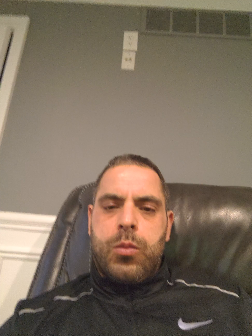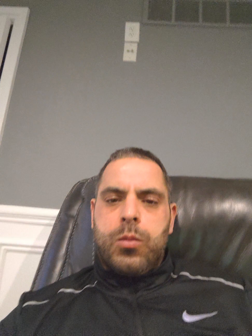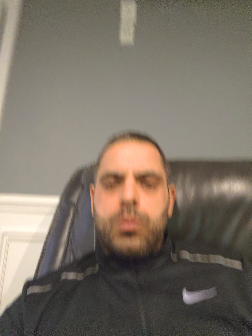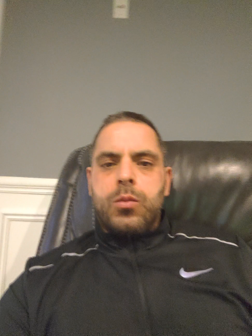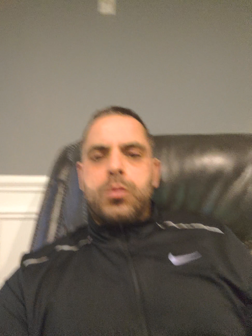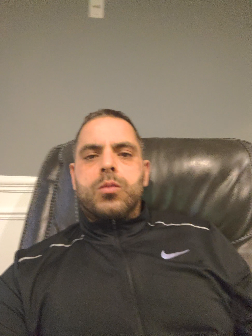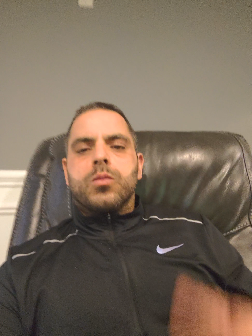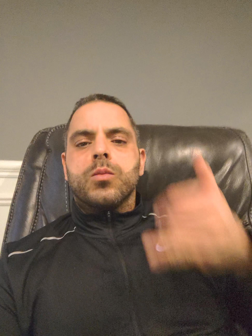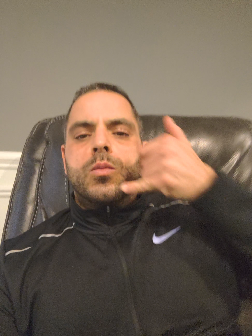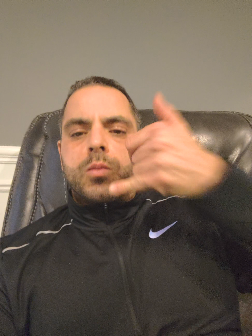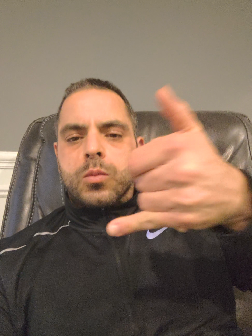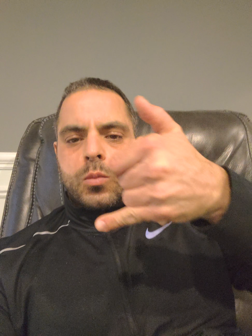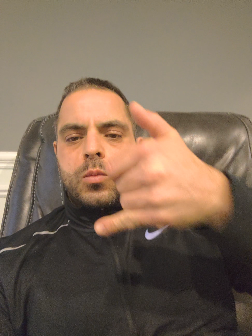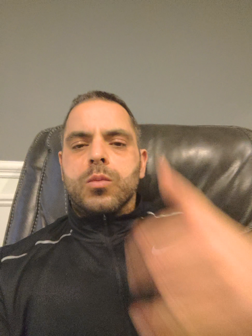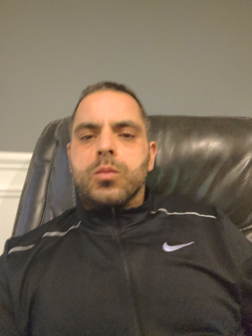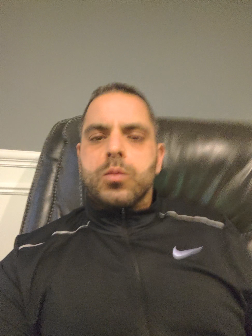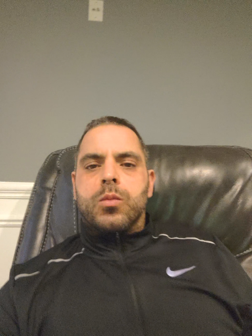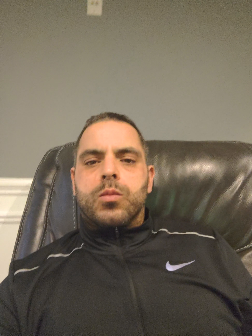call on the phone